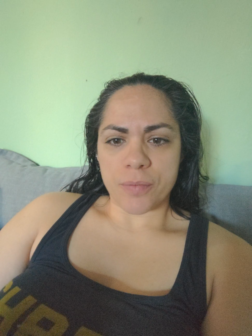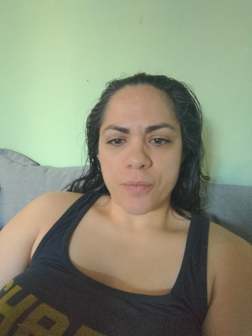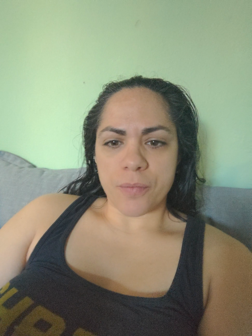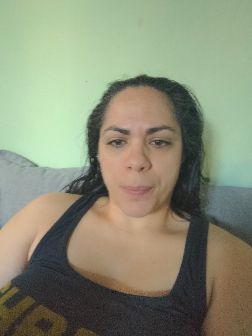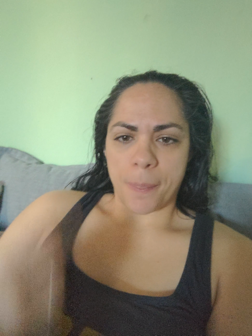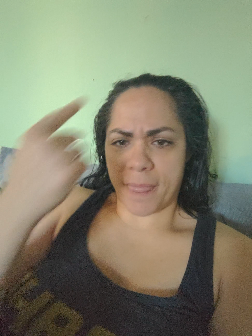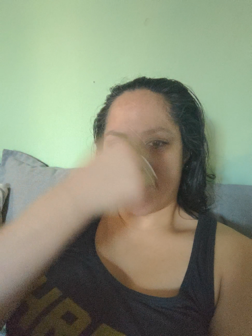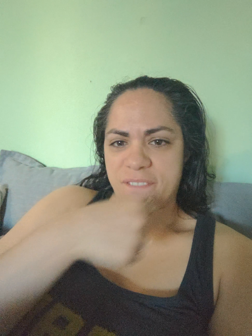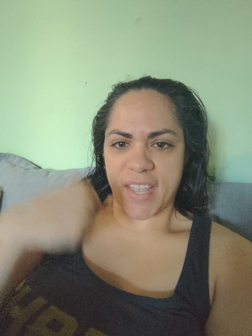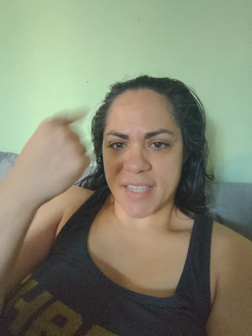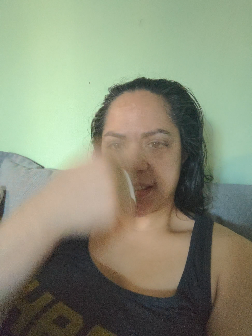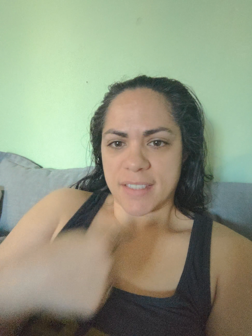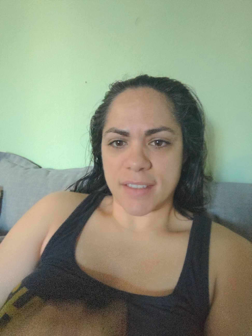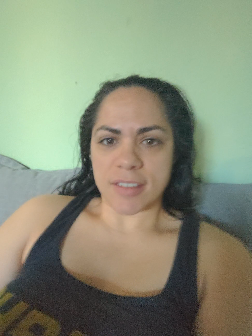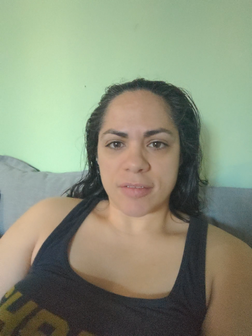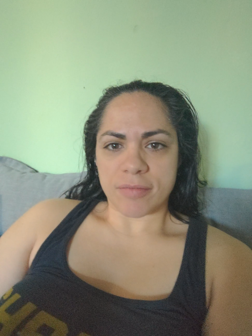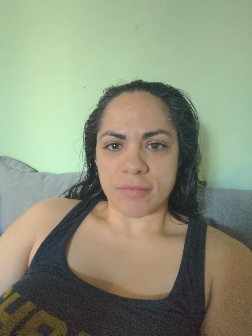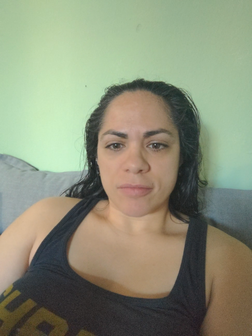face